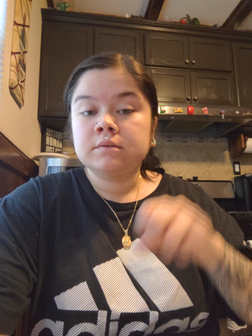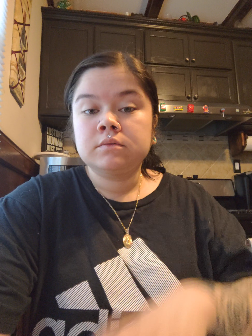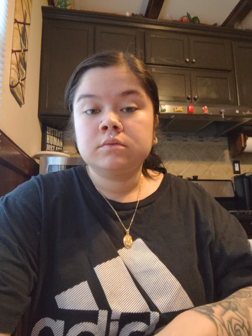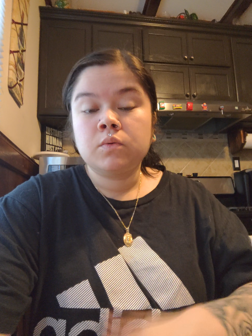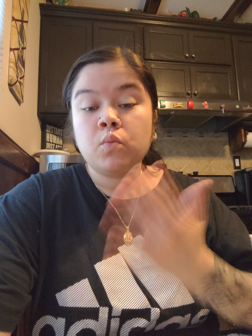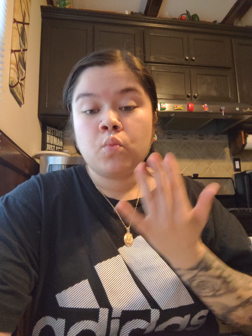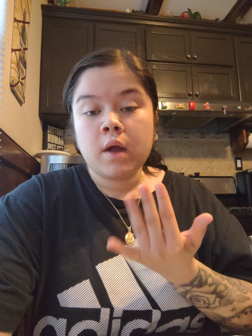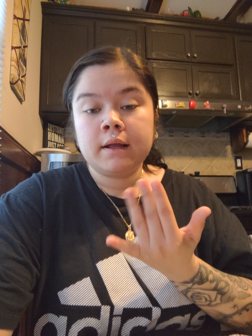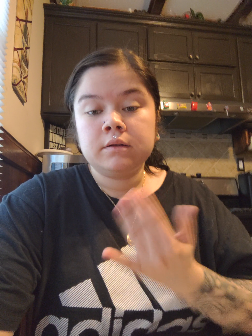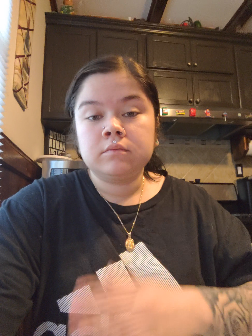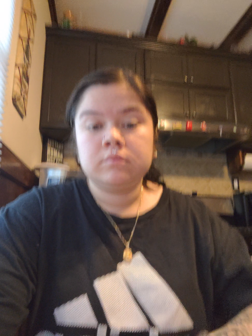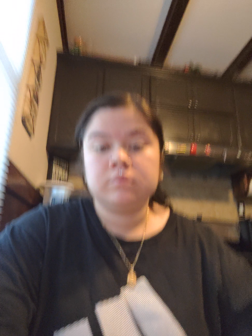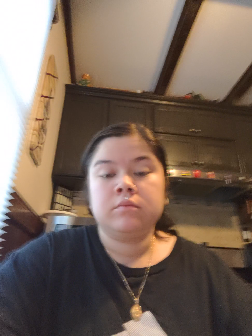wait